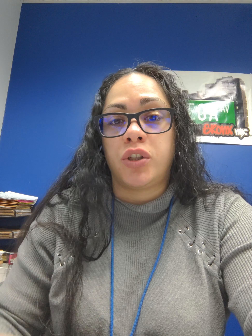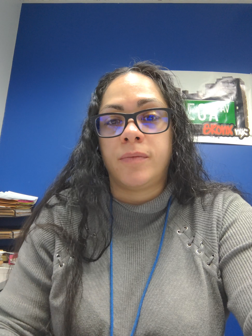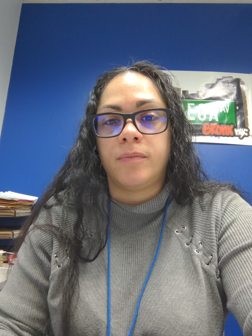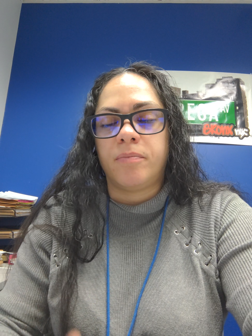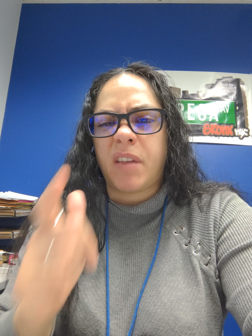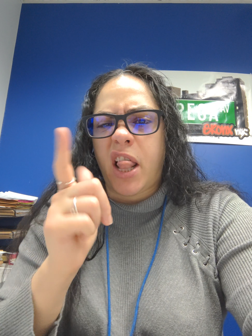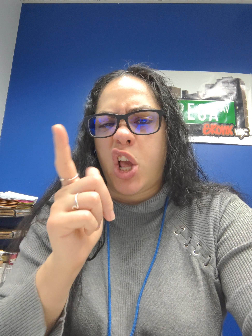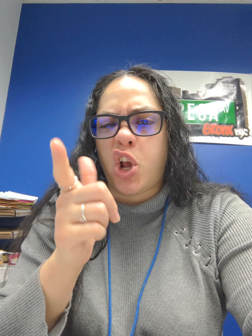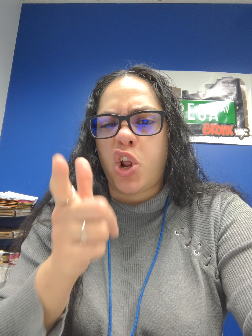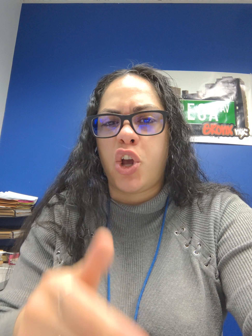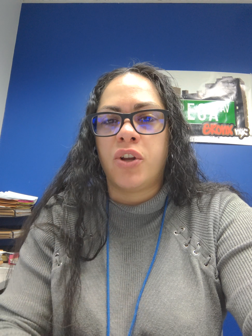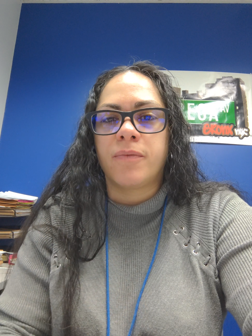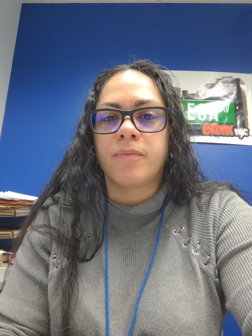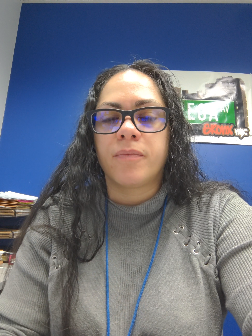later